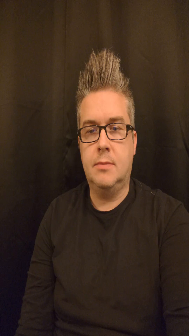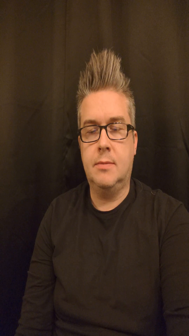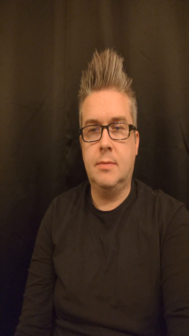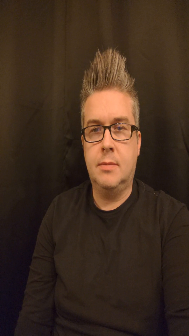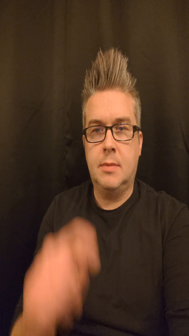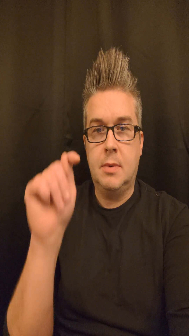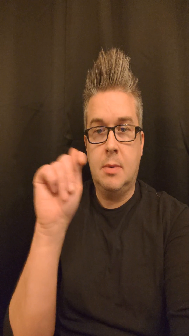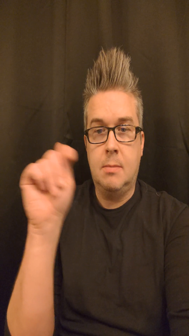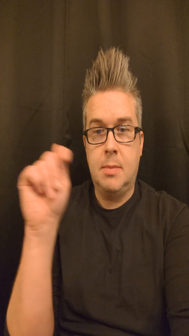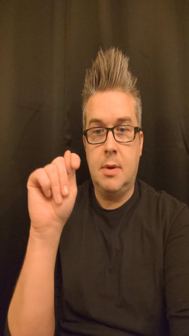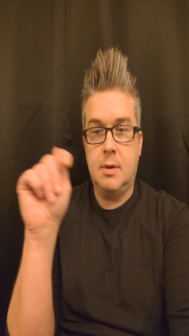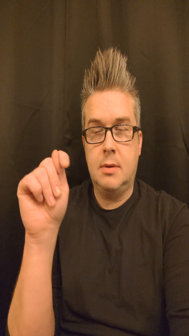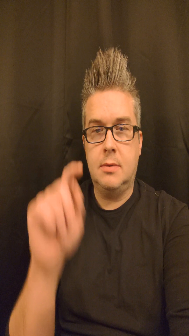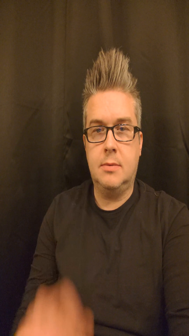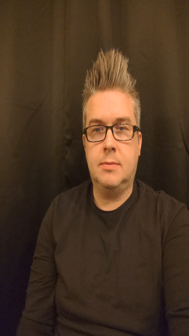potty